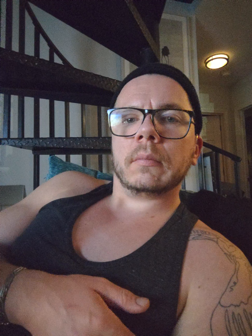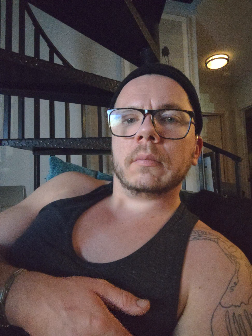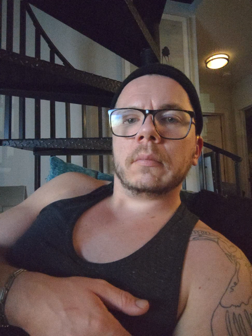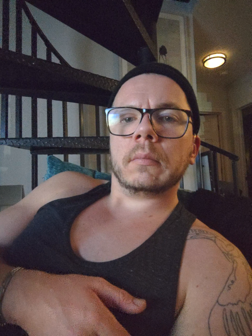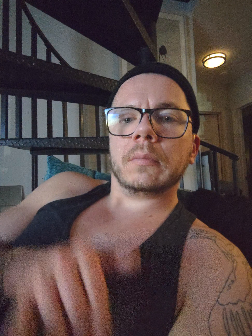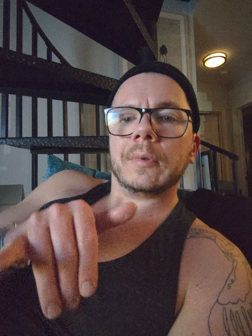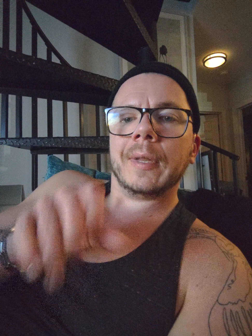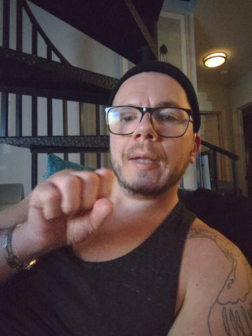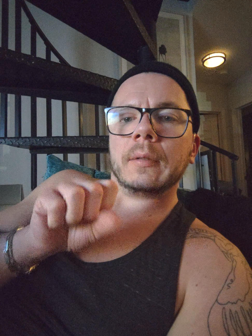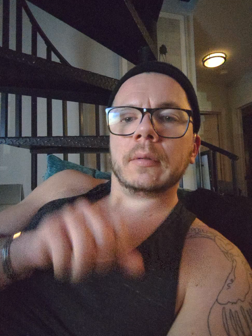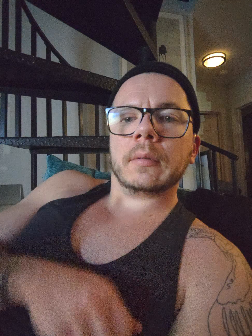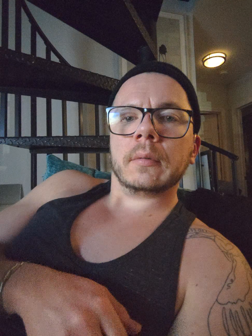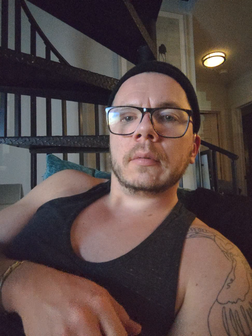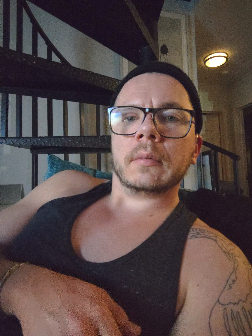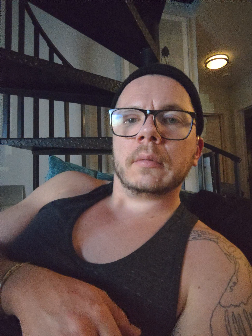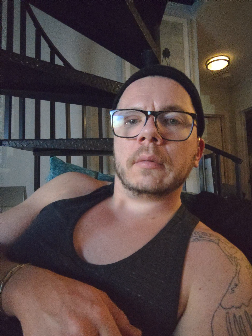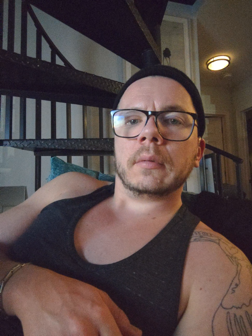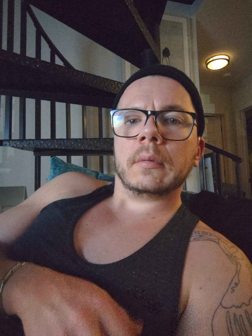yes